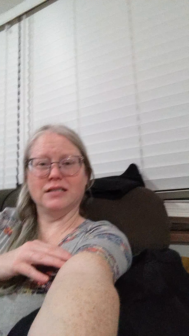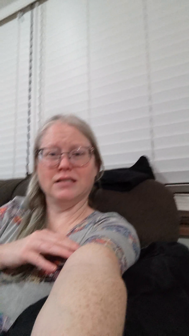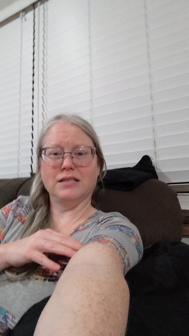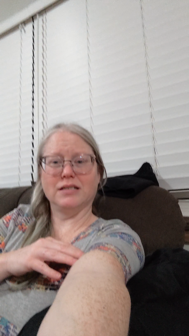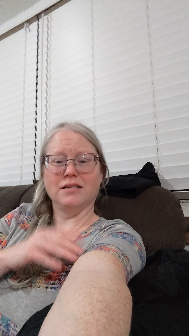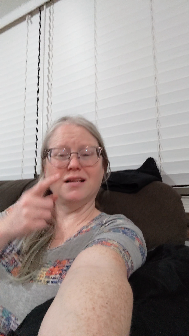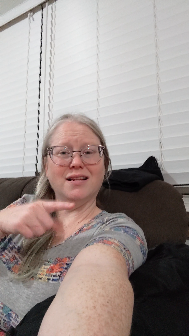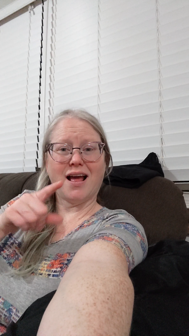knife